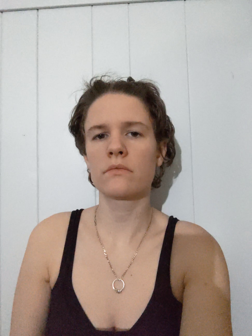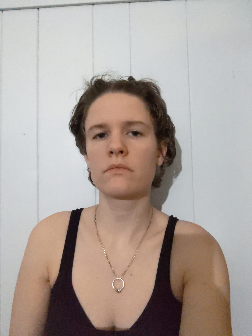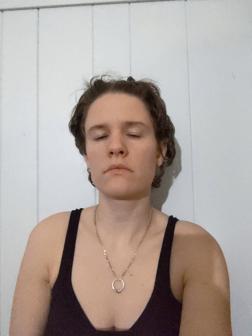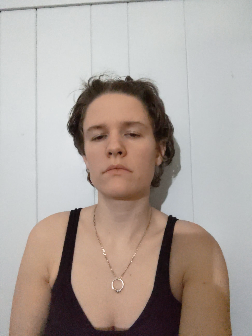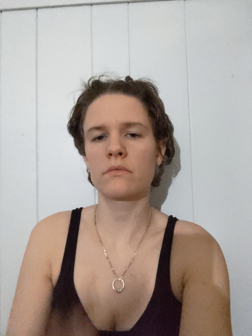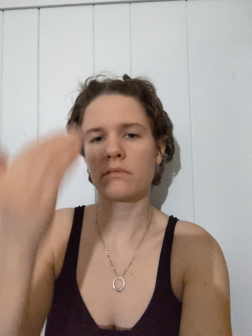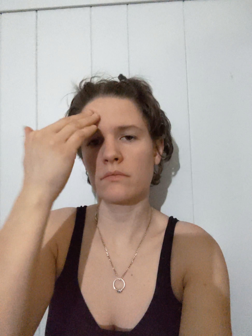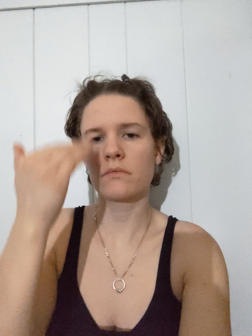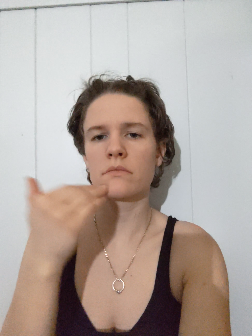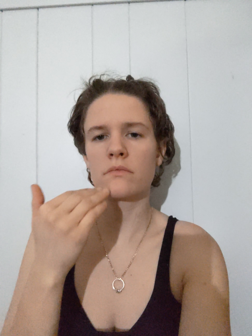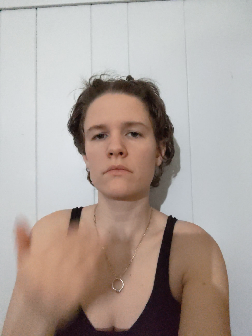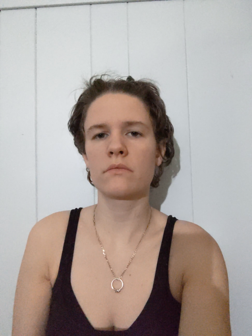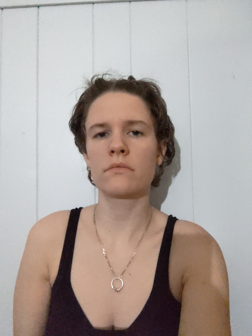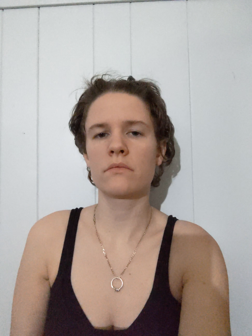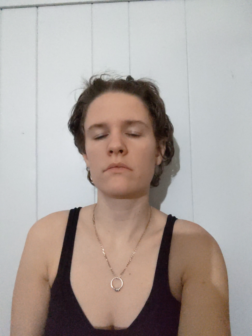head